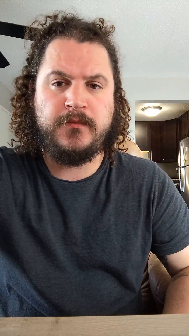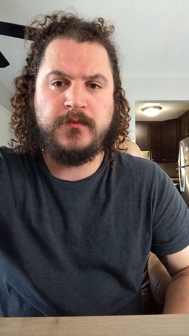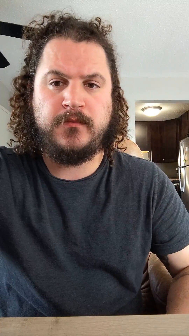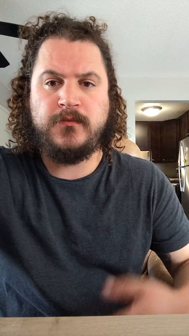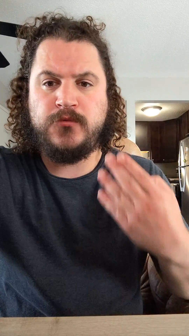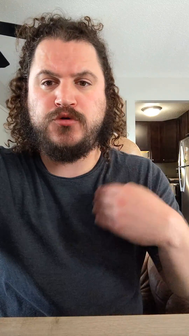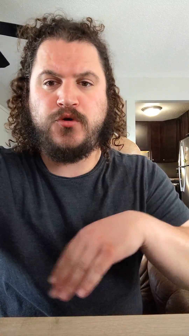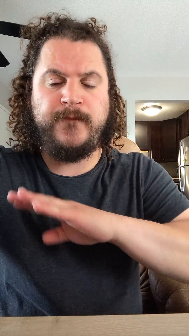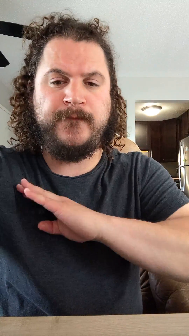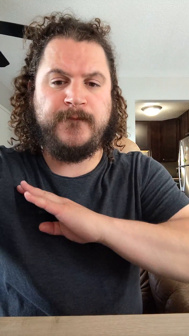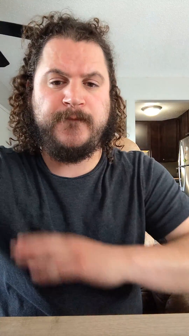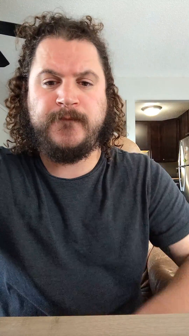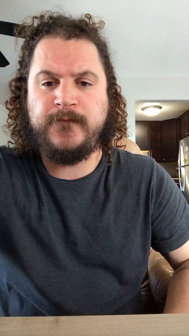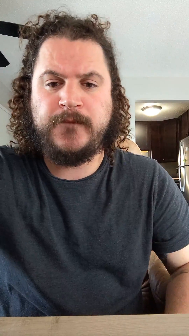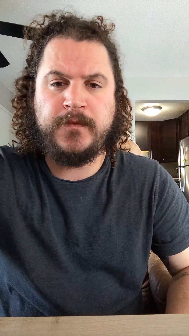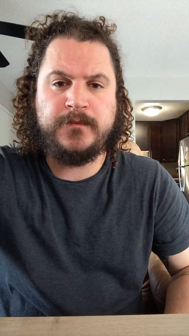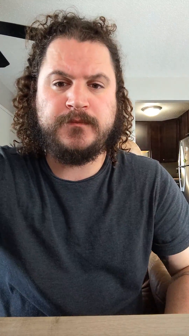scarf